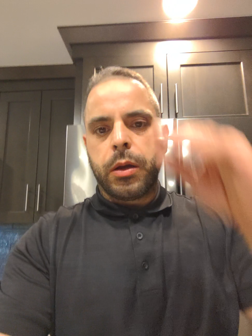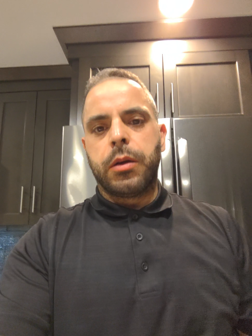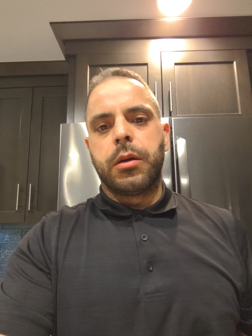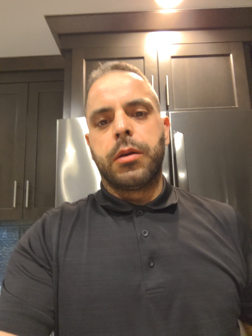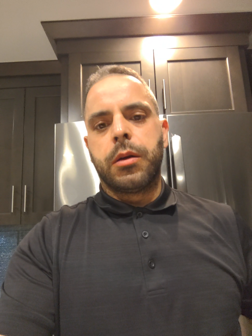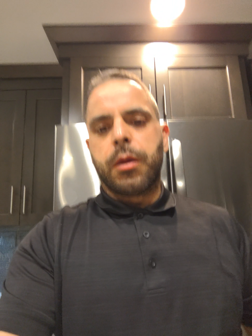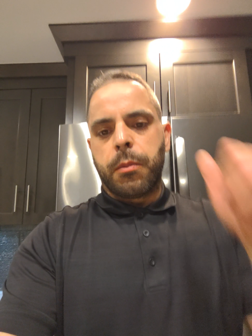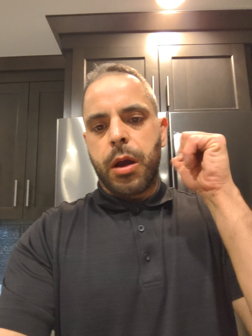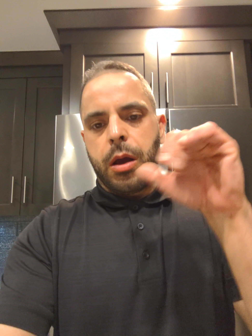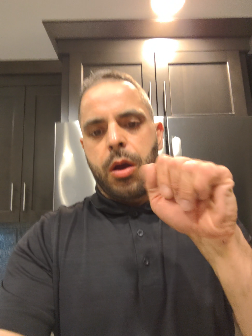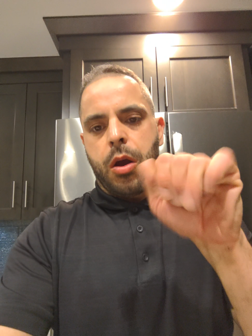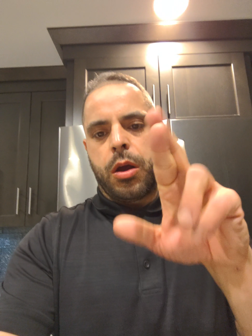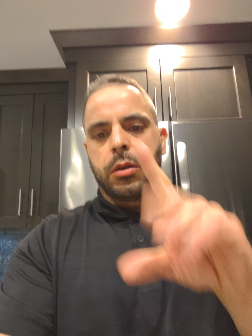backyard